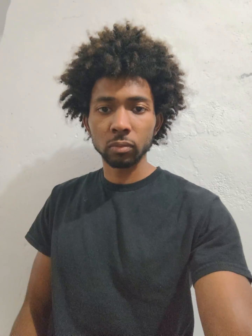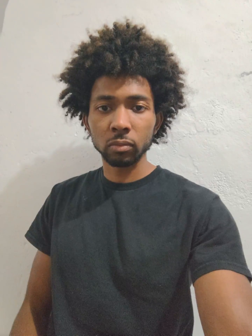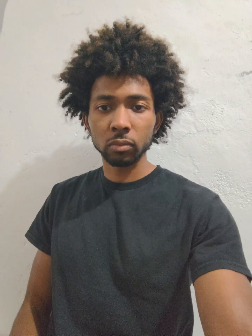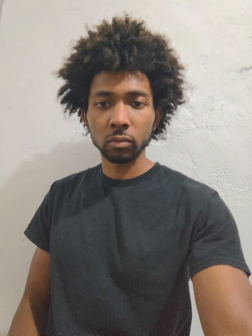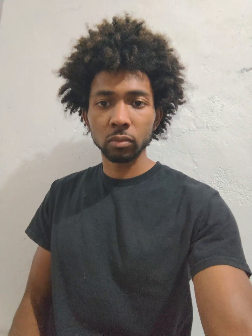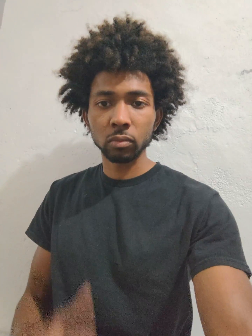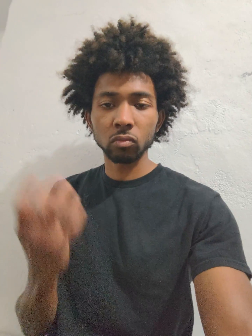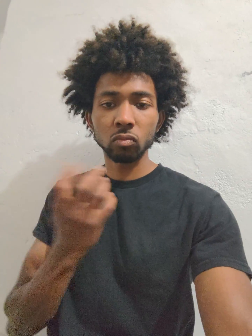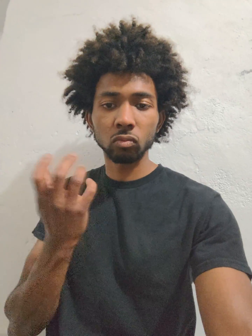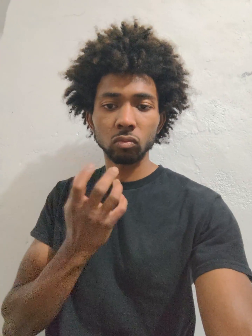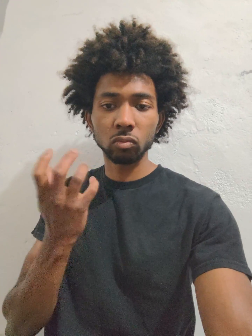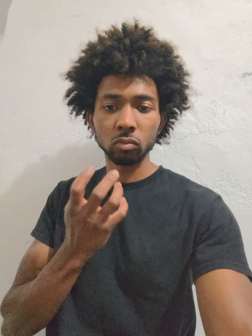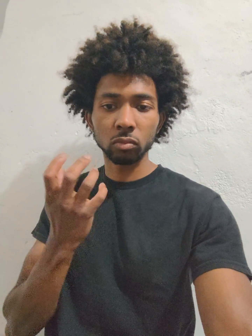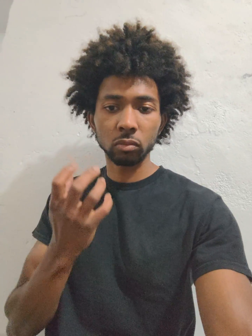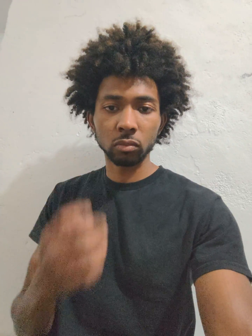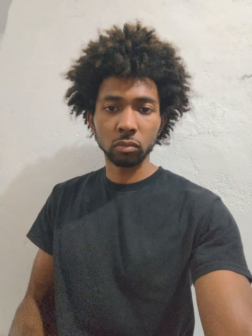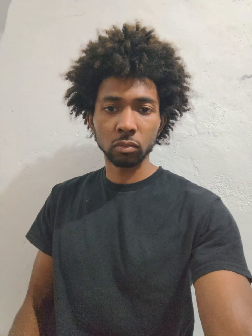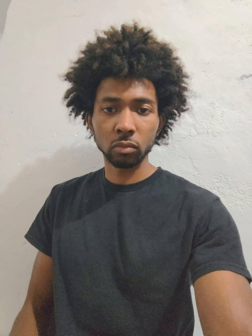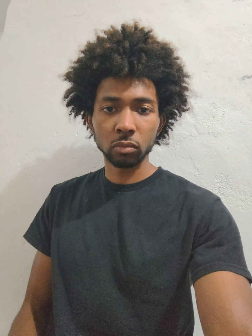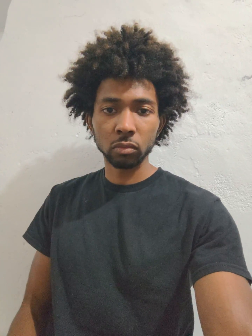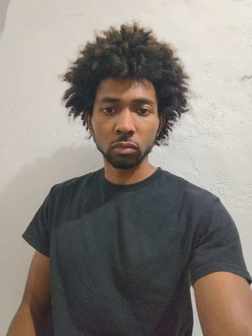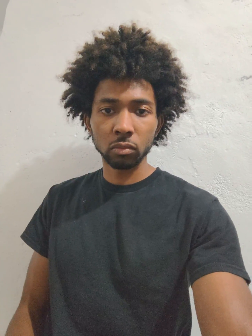shake